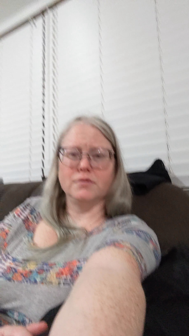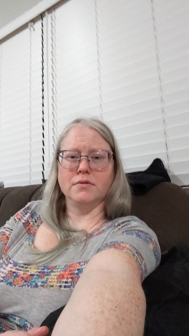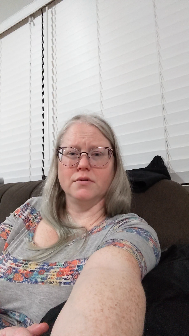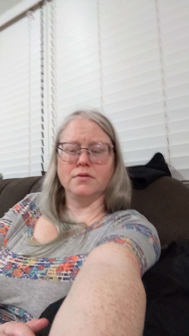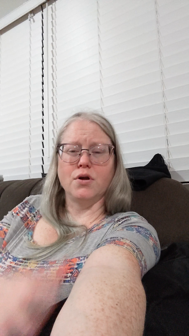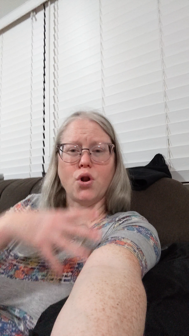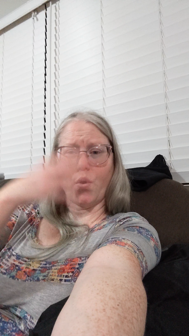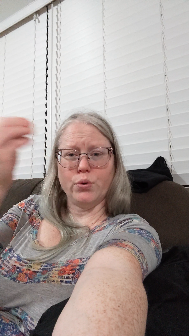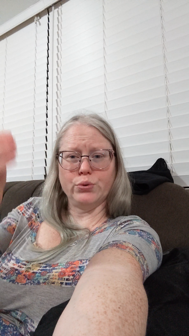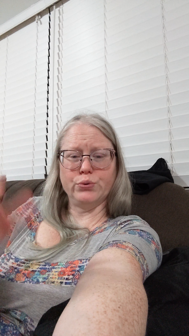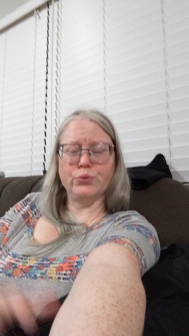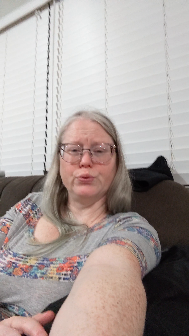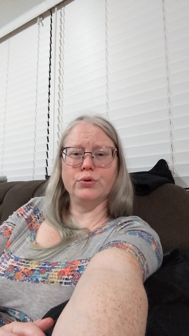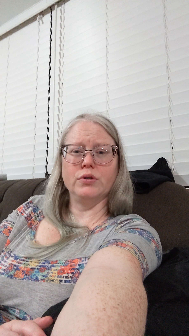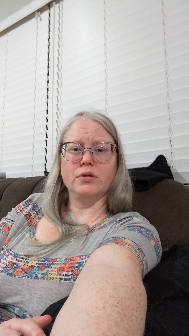going to